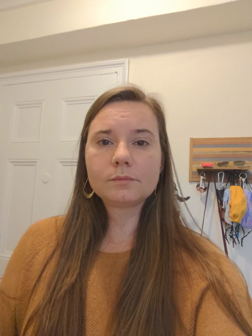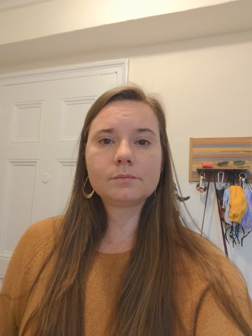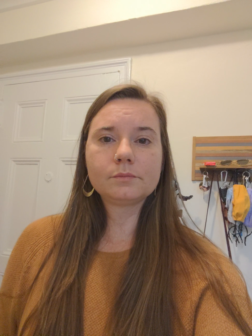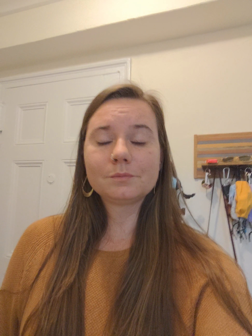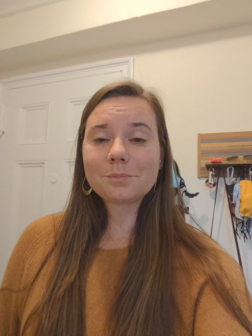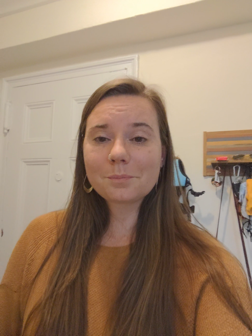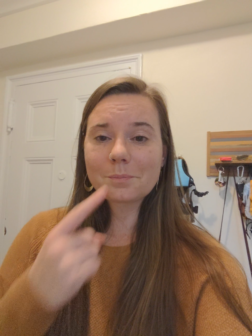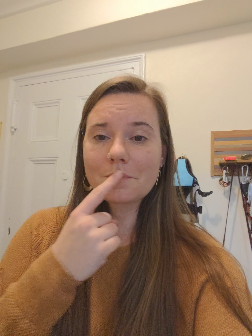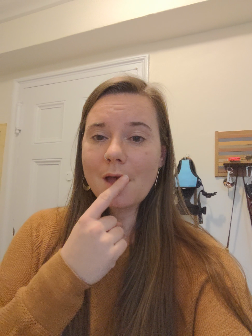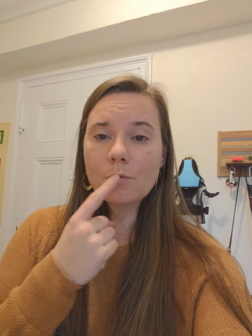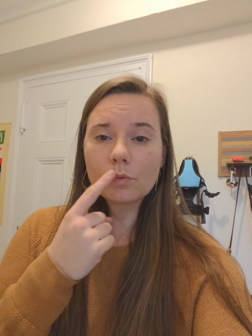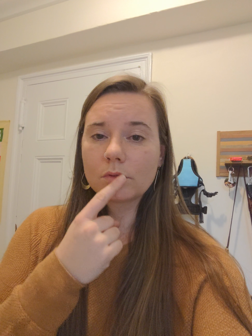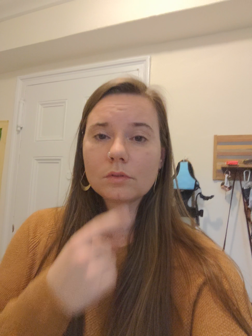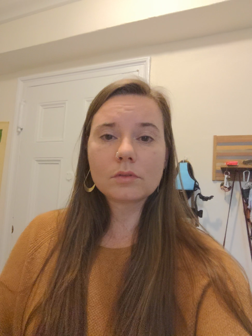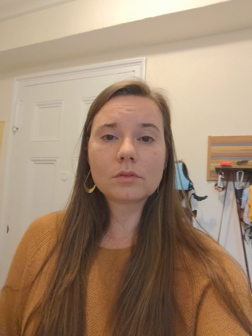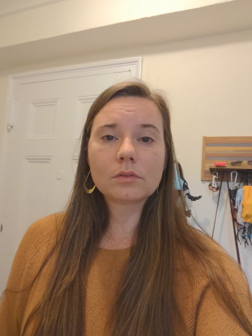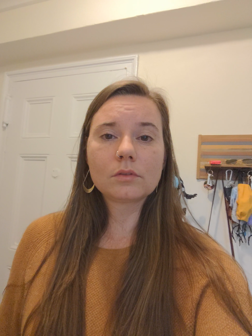mouth